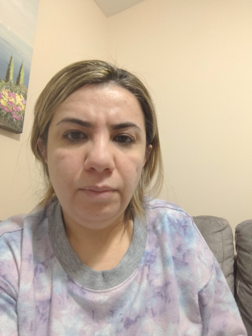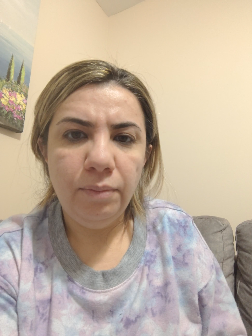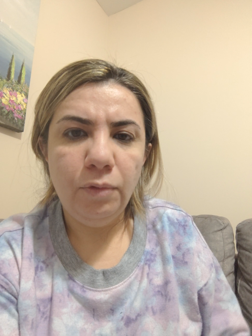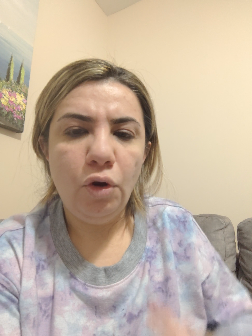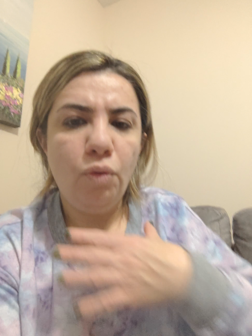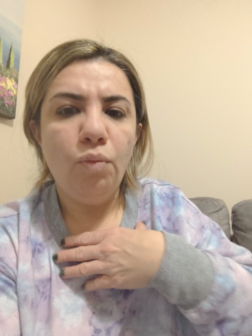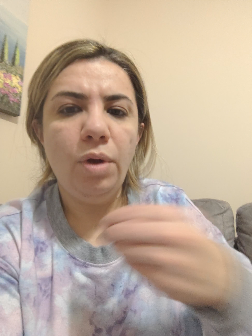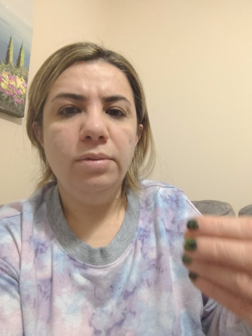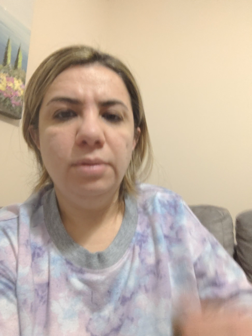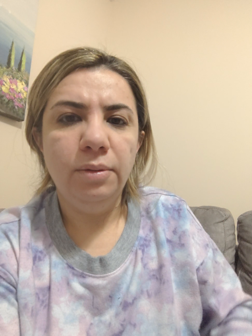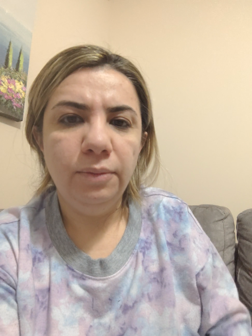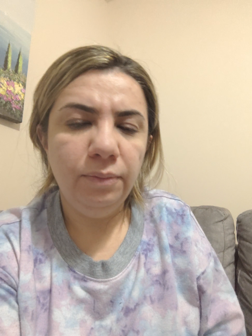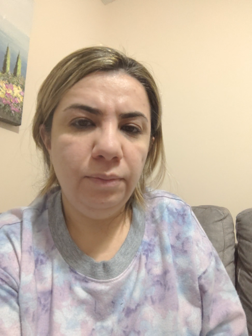white